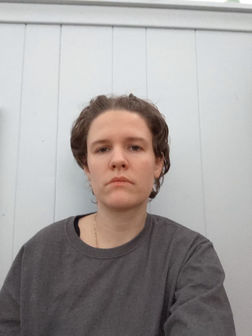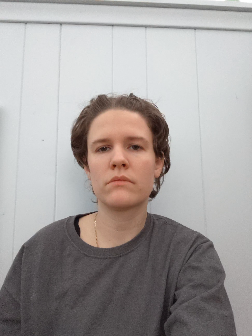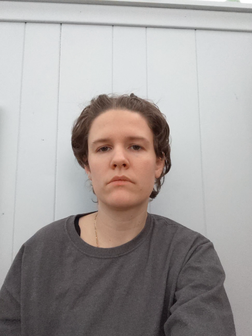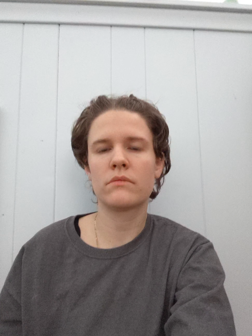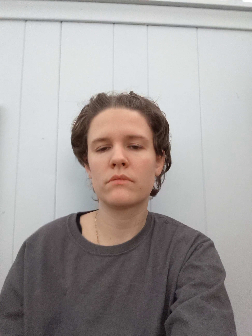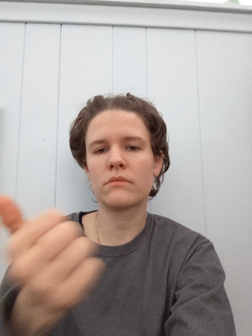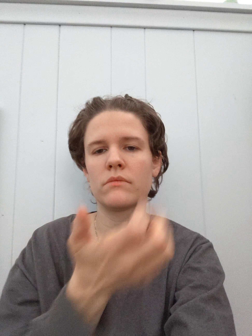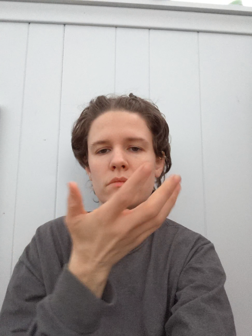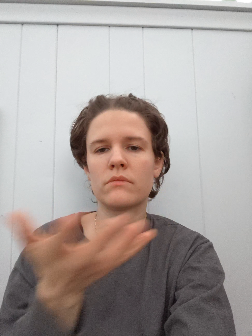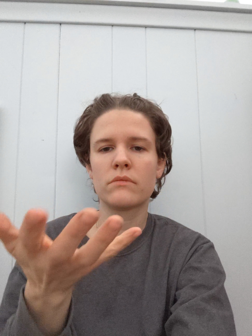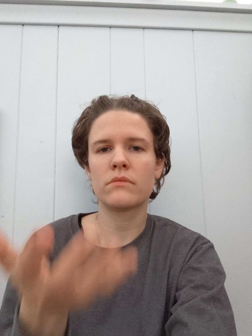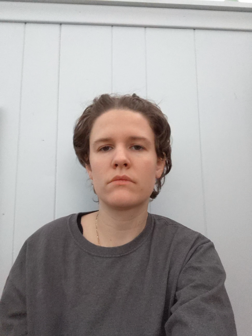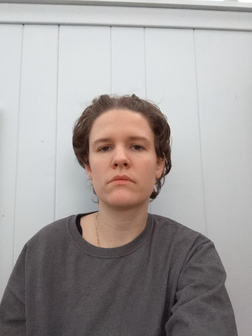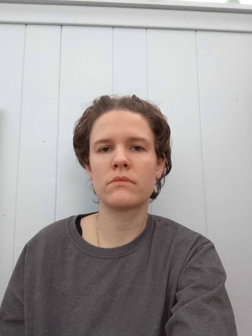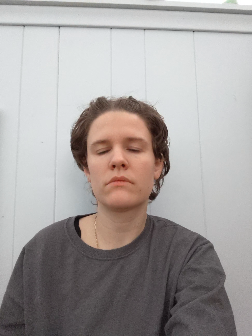every